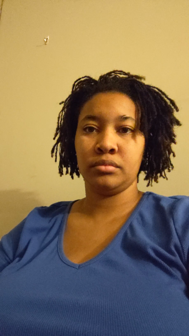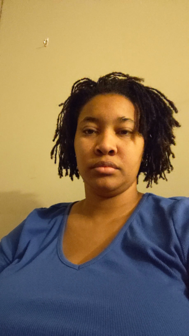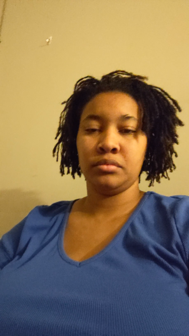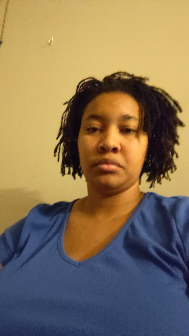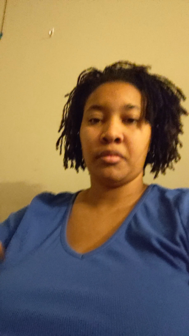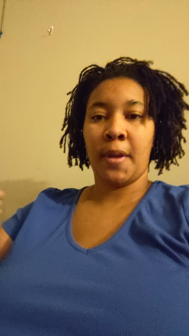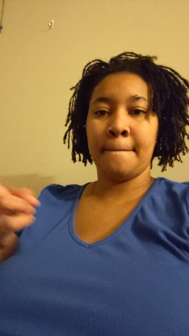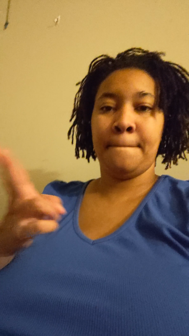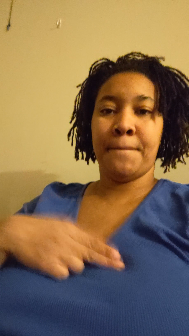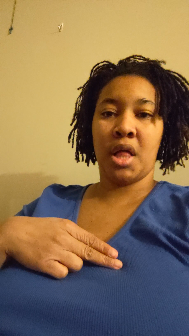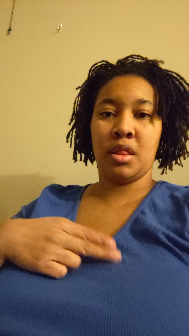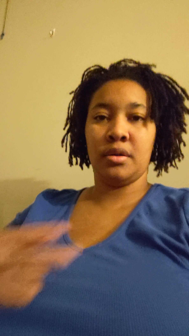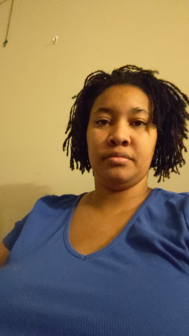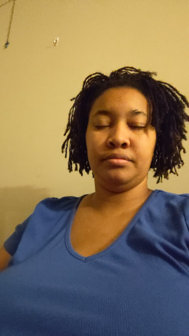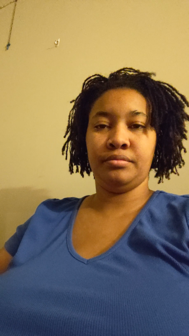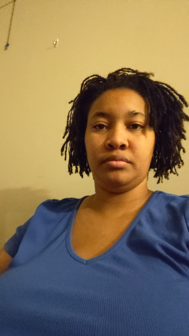belt